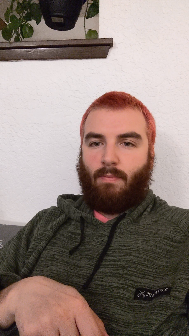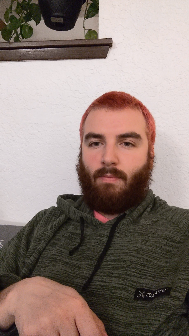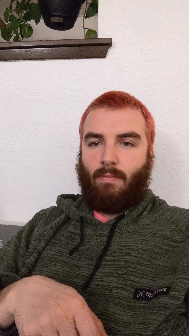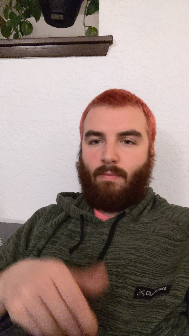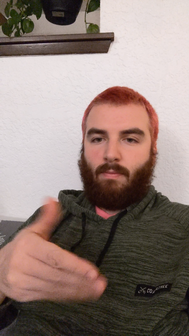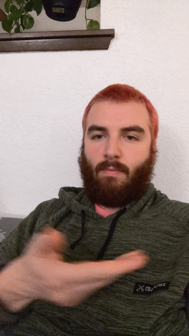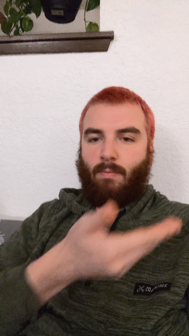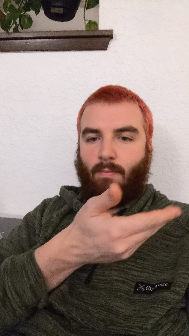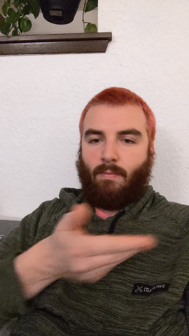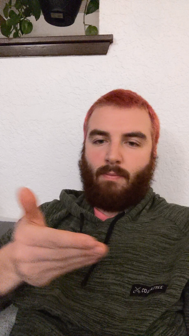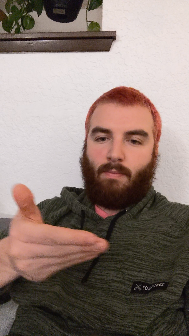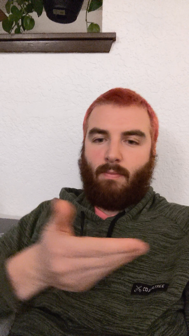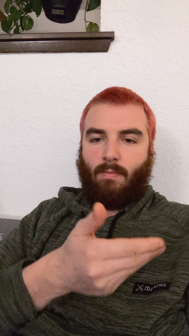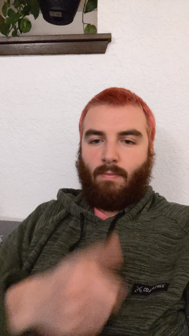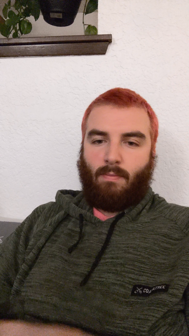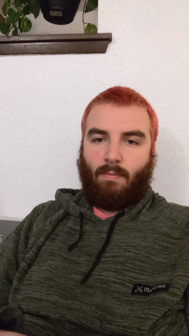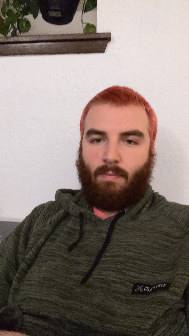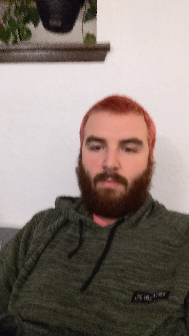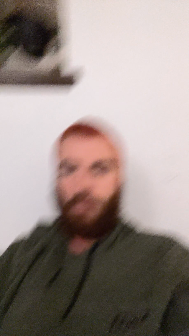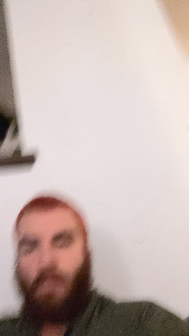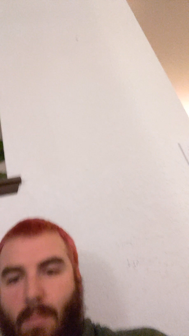baby